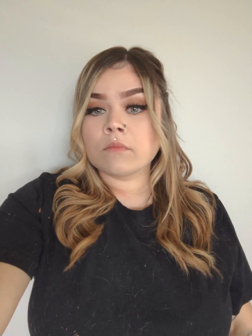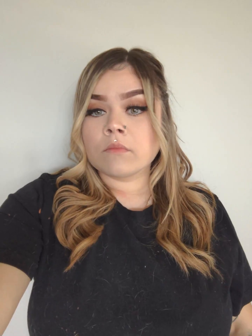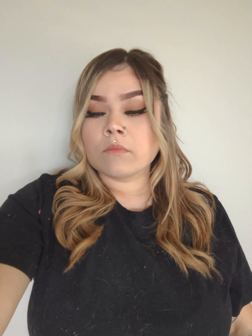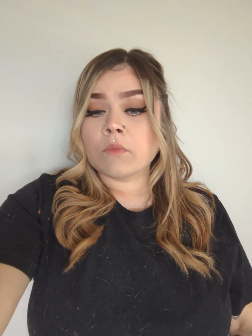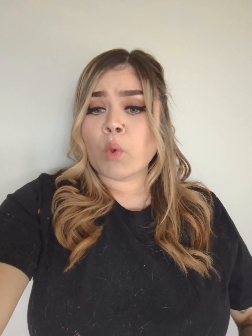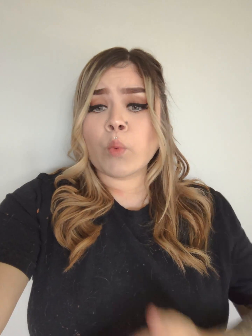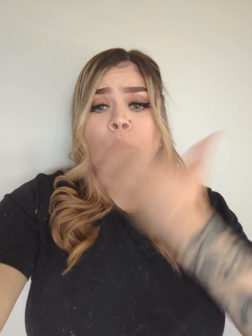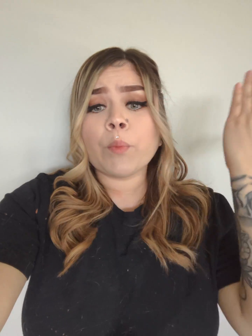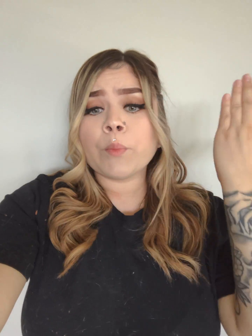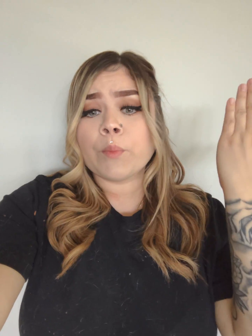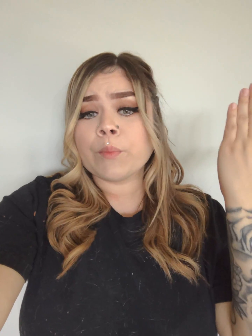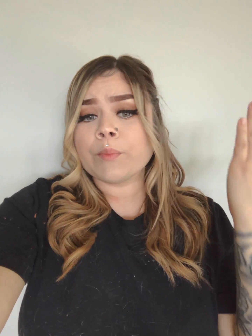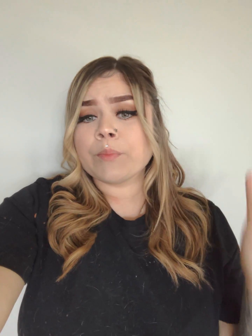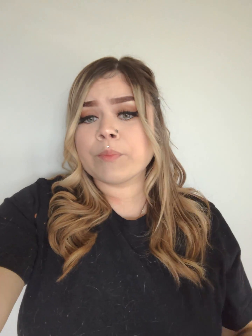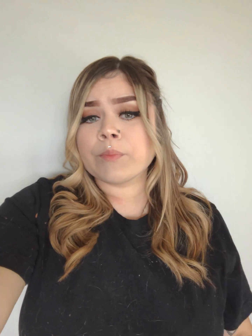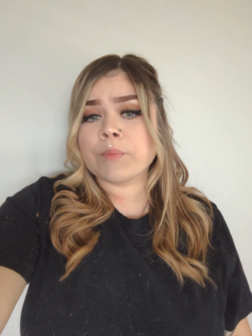all gone